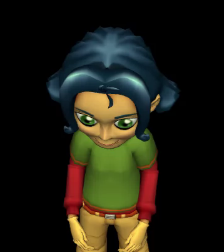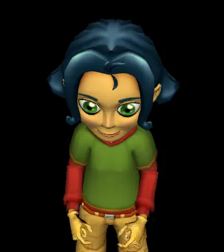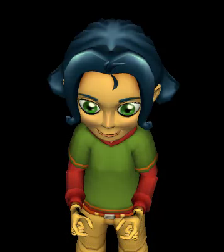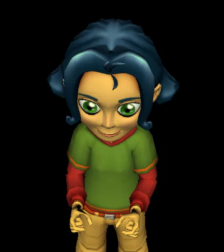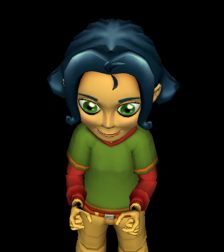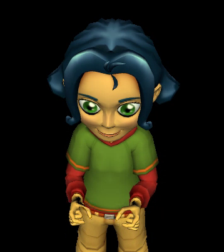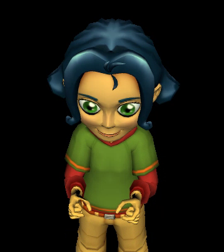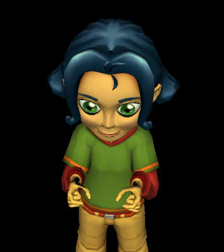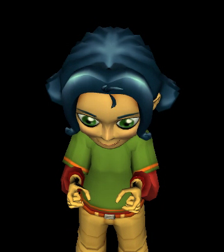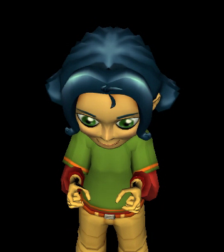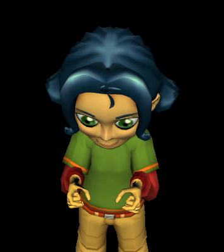مبنى